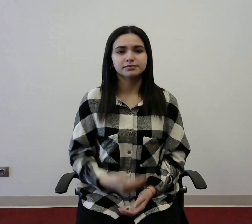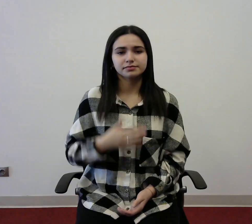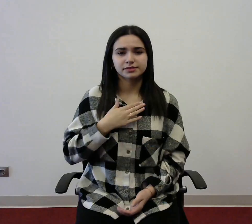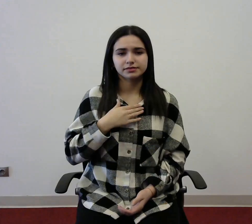mən